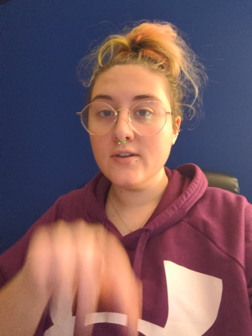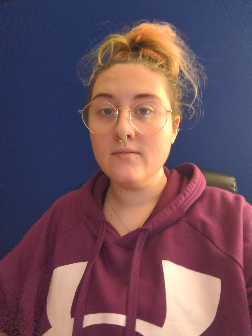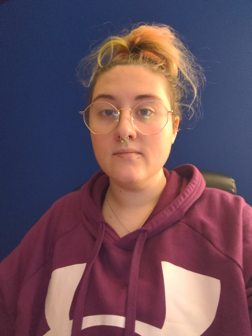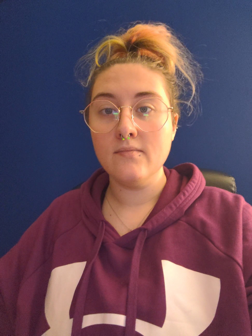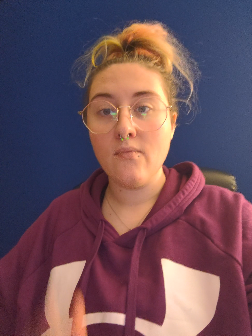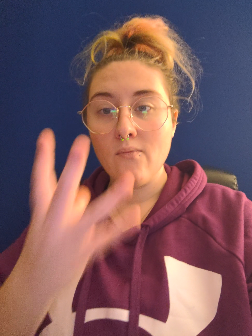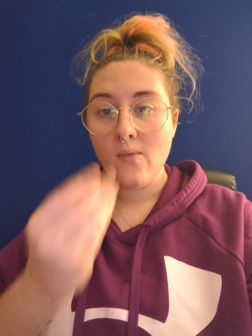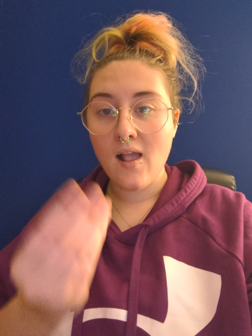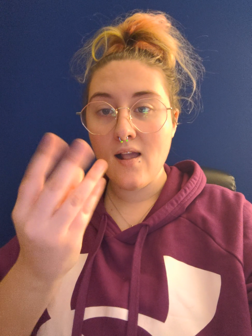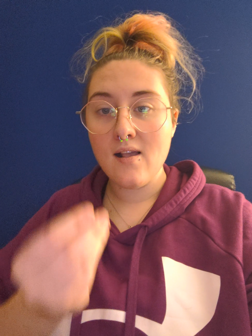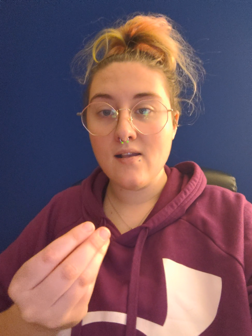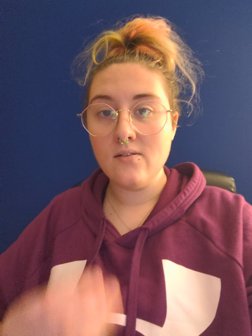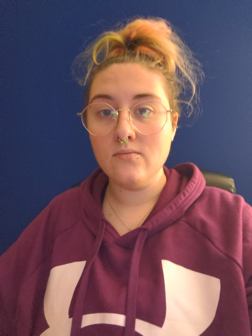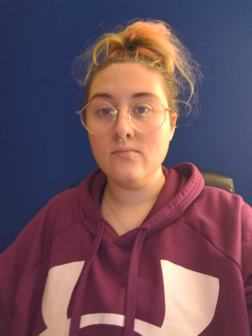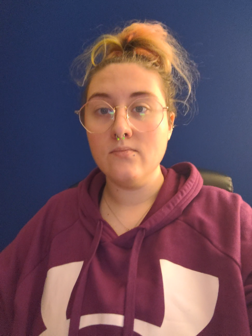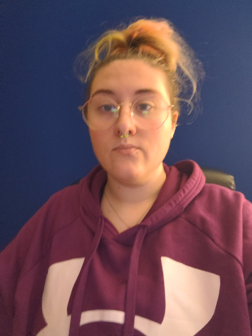wet